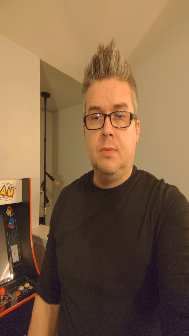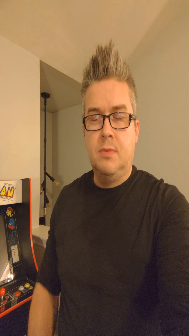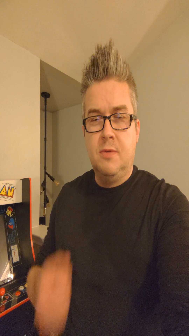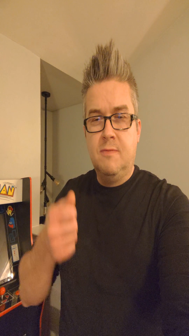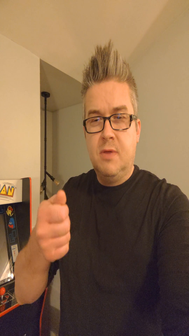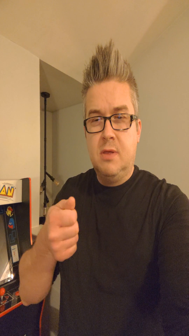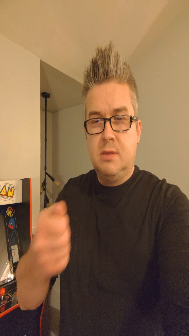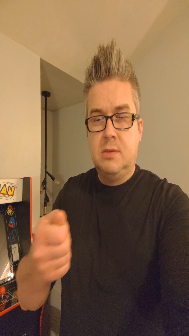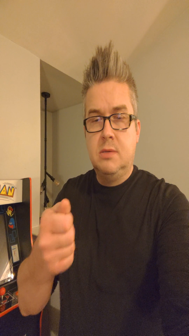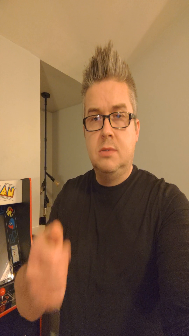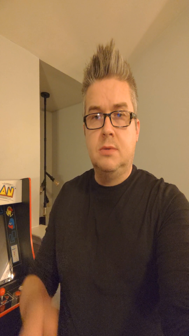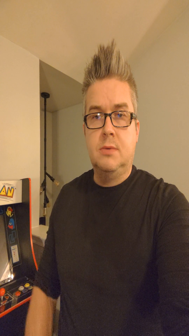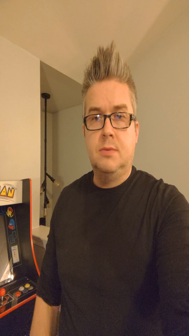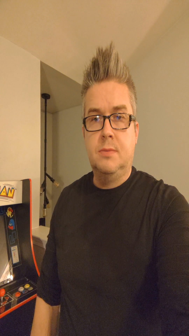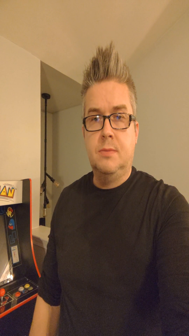vacuum